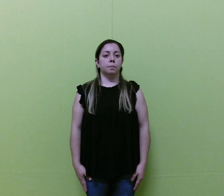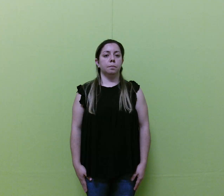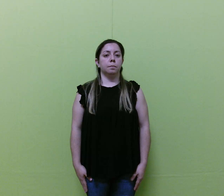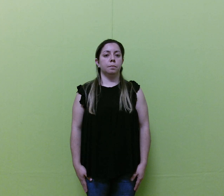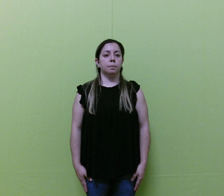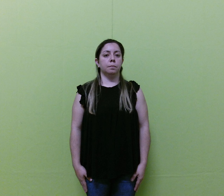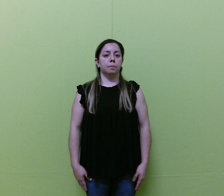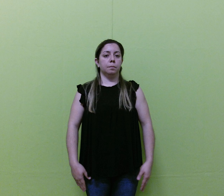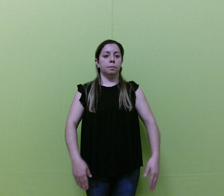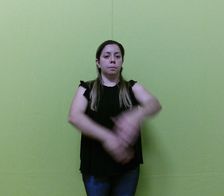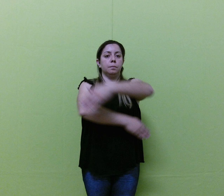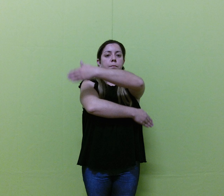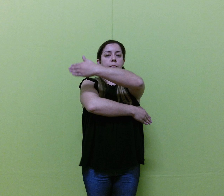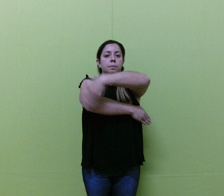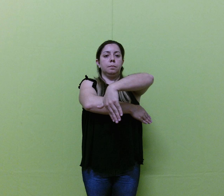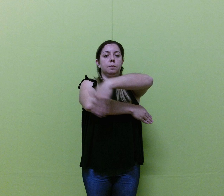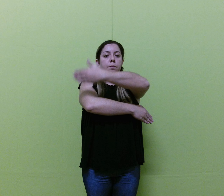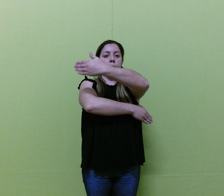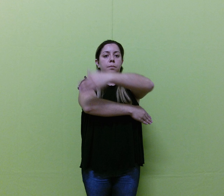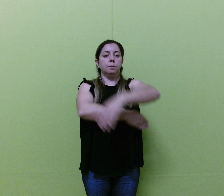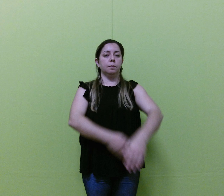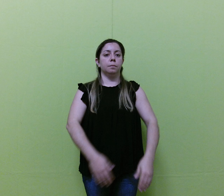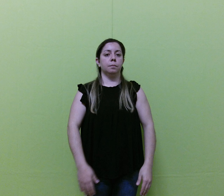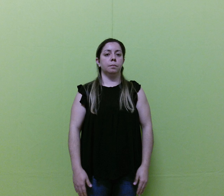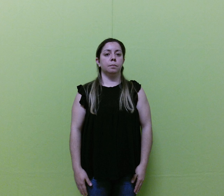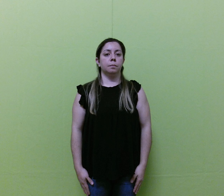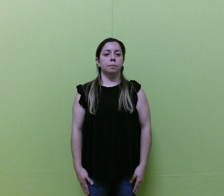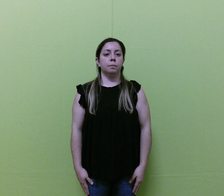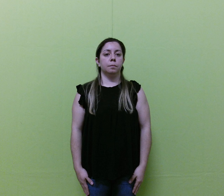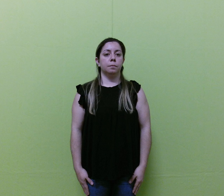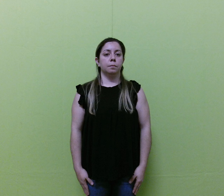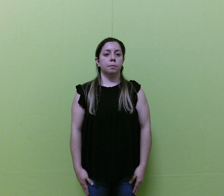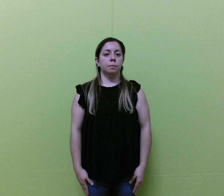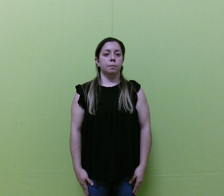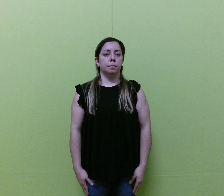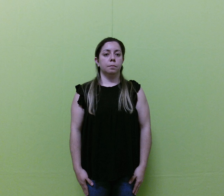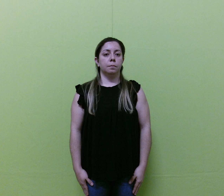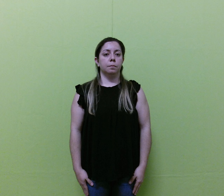esquina